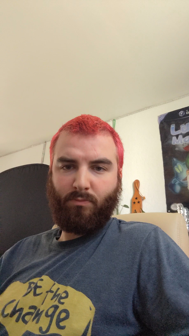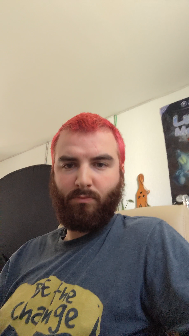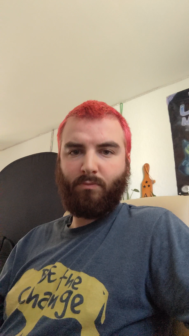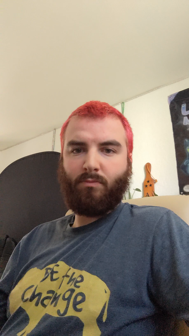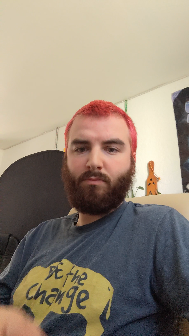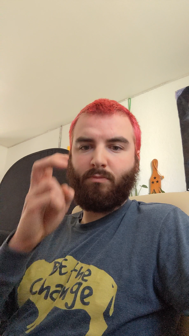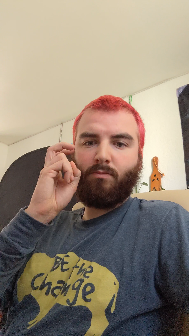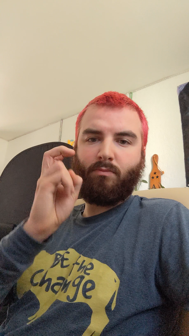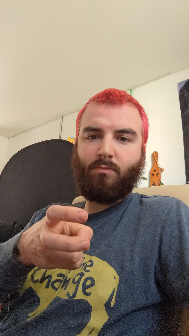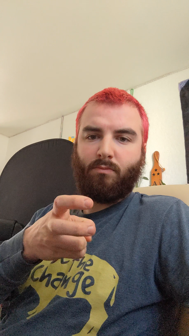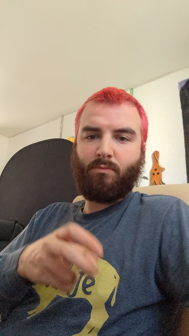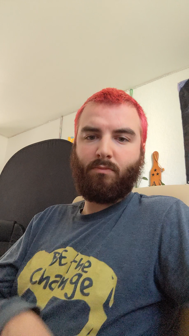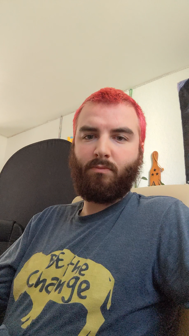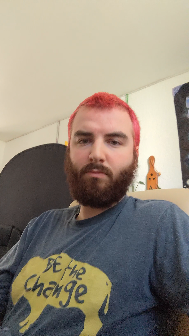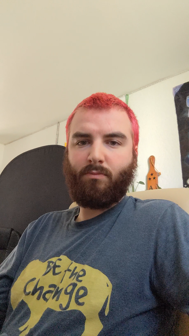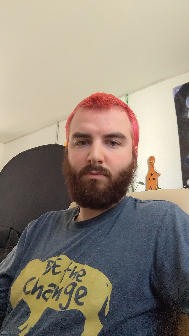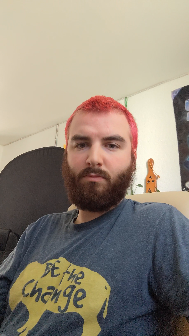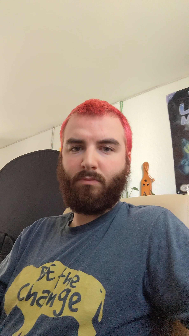hard